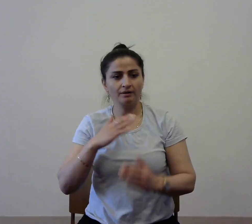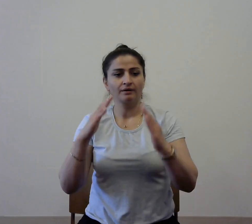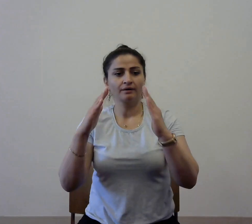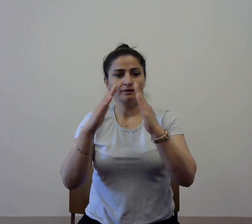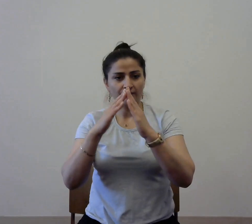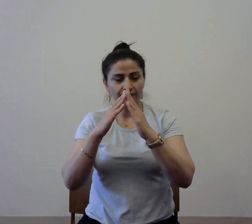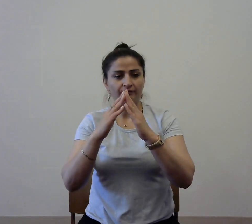ev